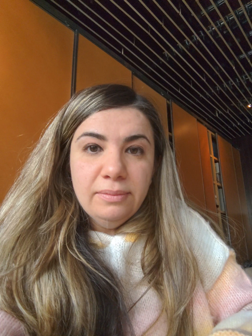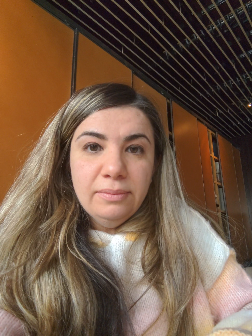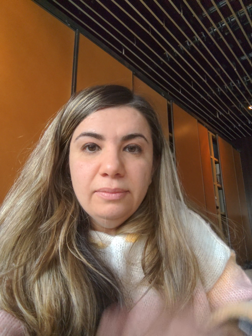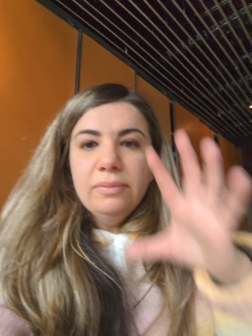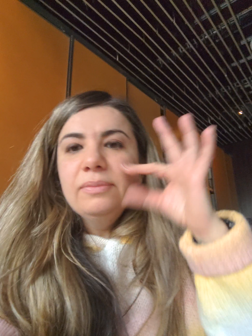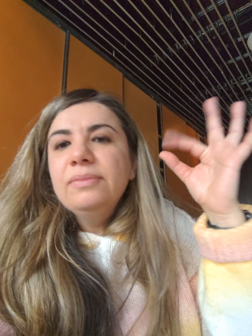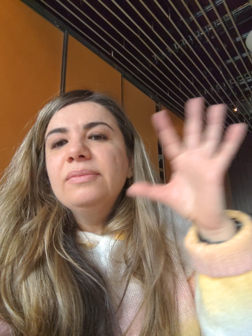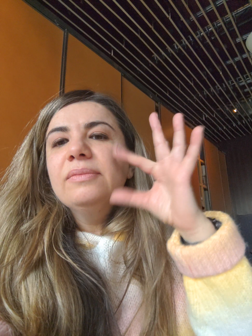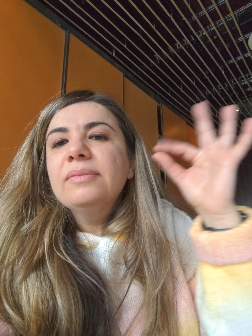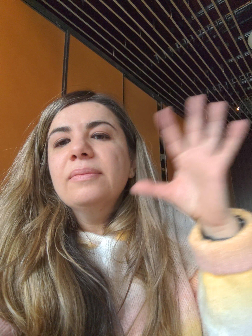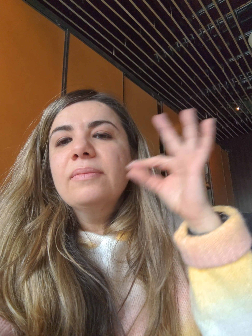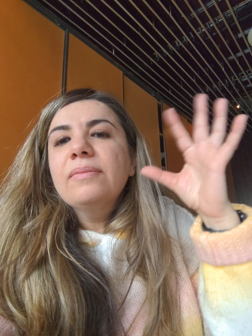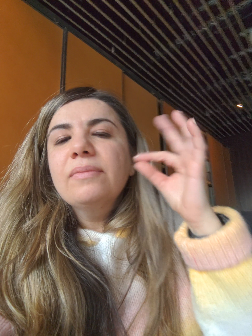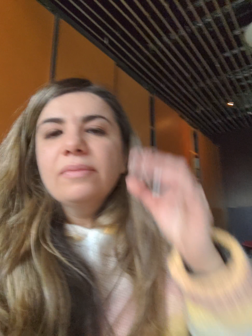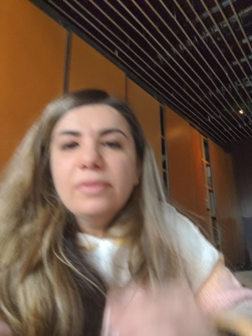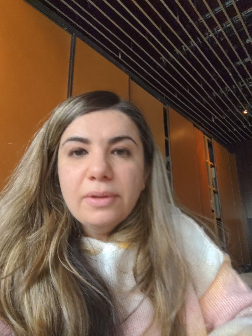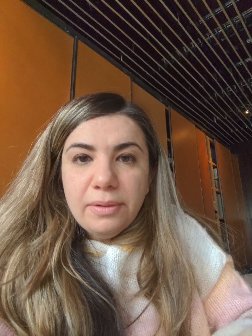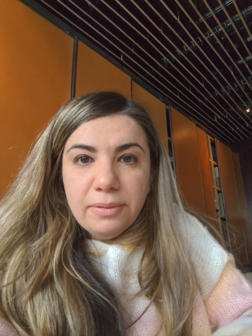cat